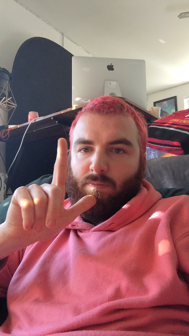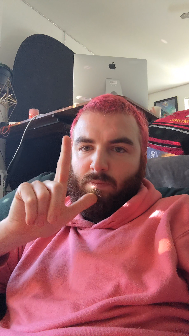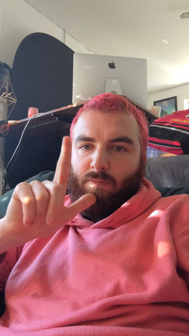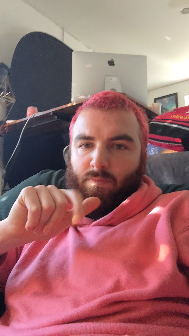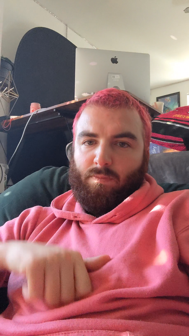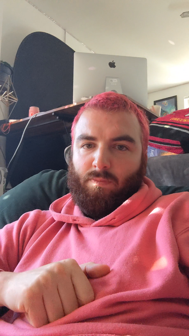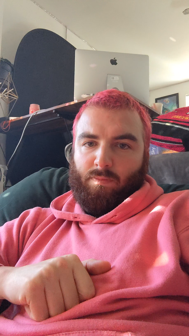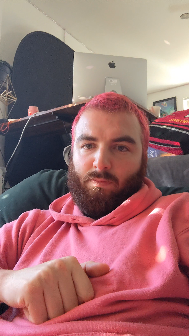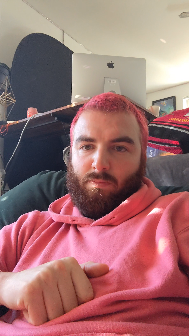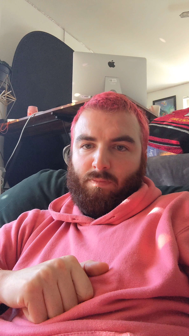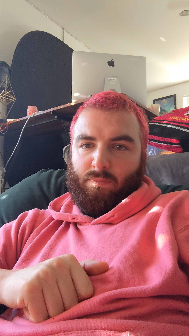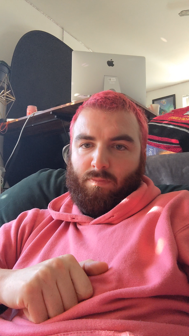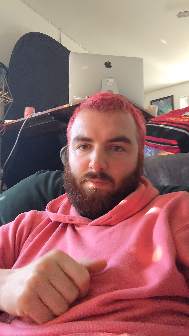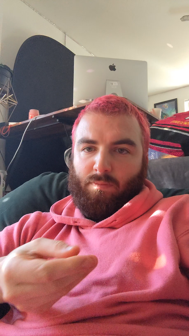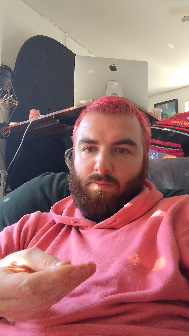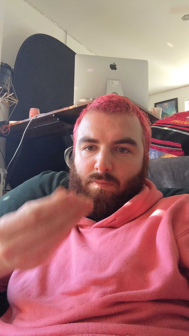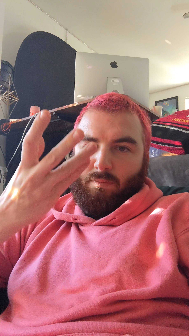plants